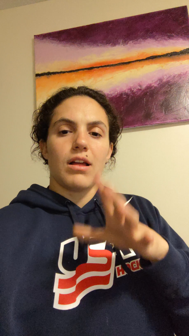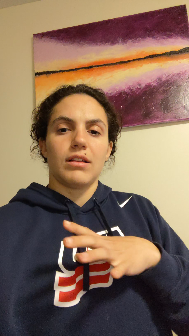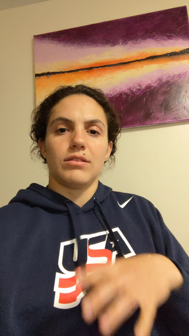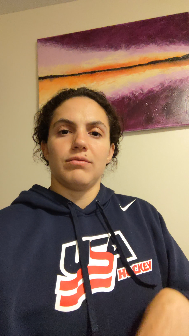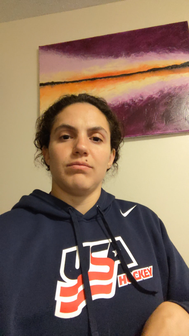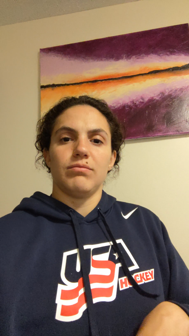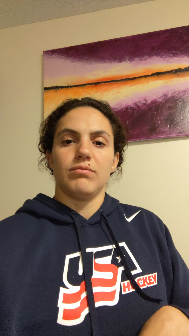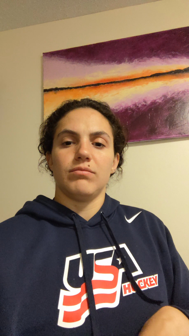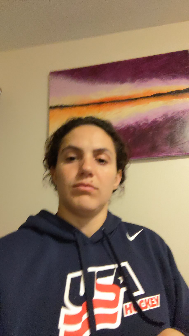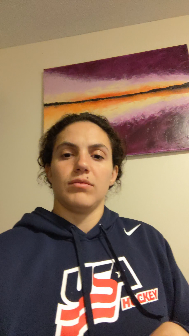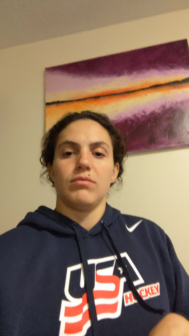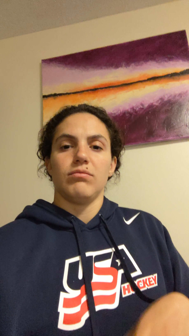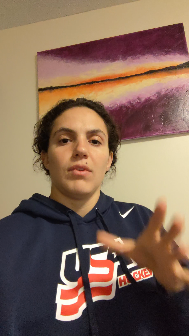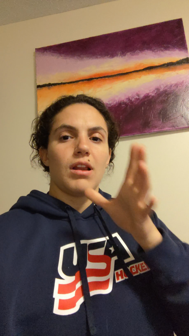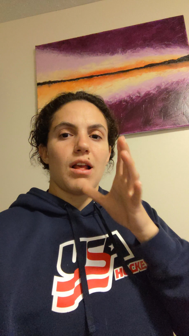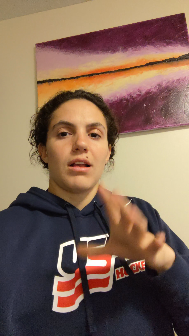lady